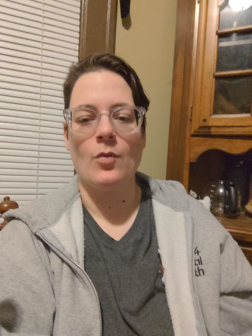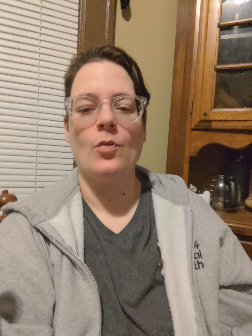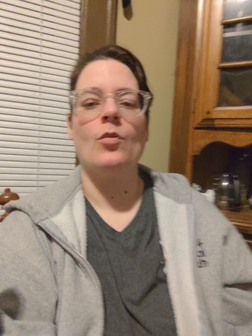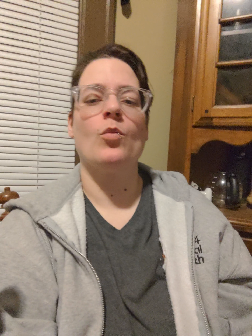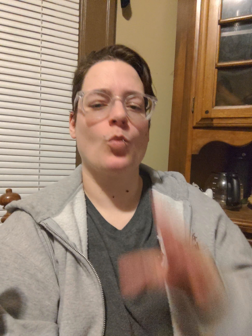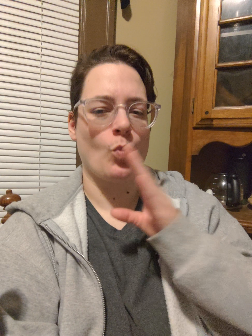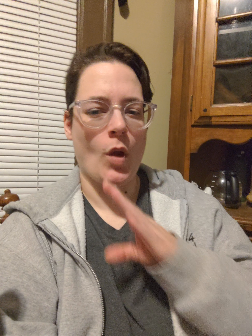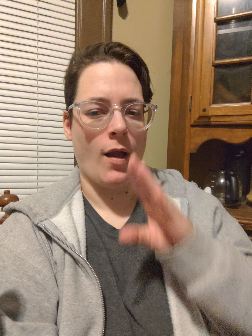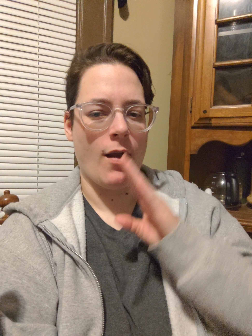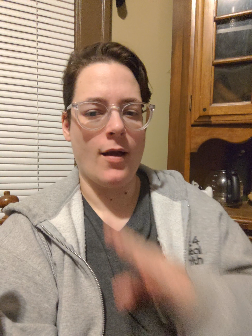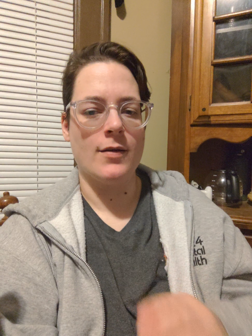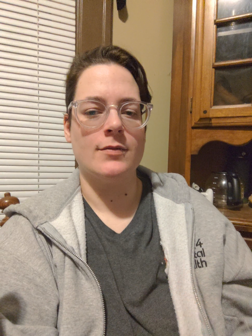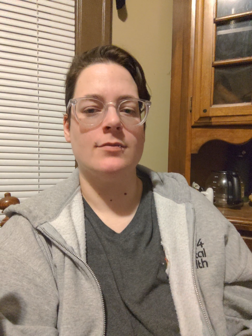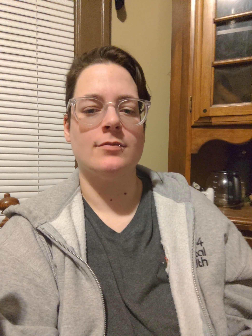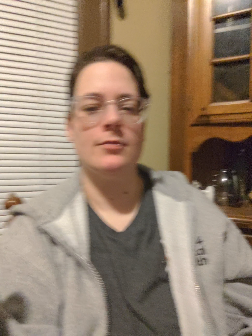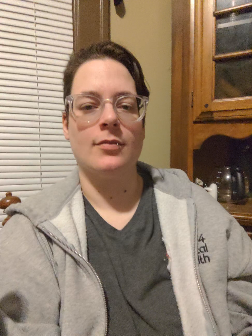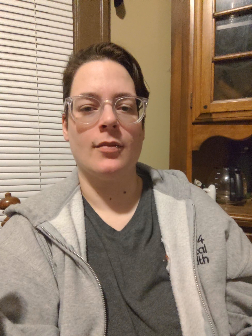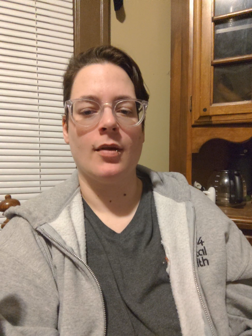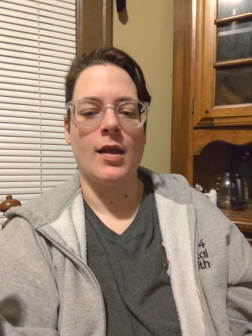quiet